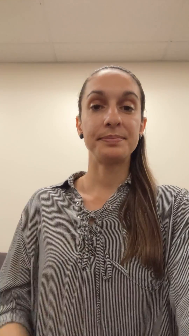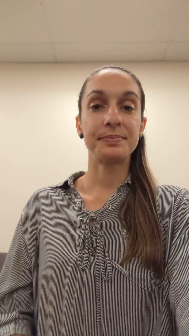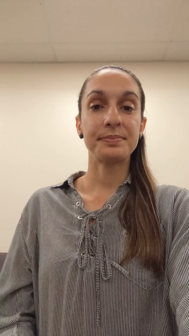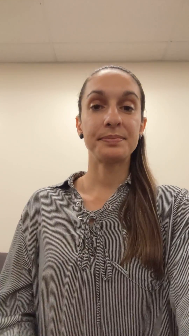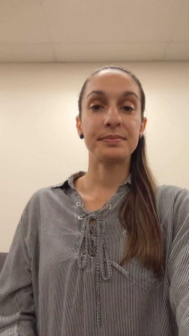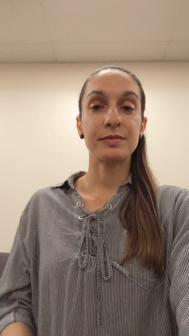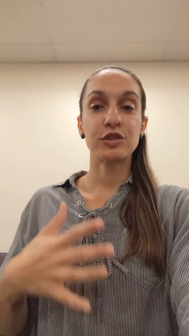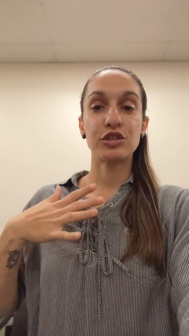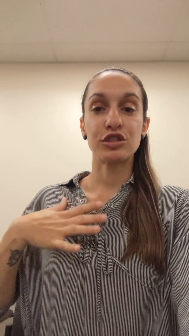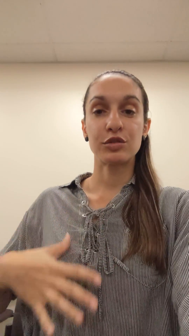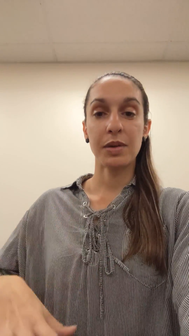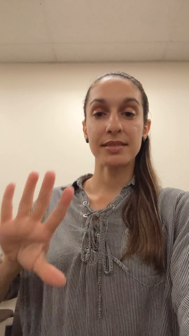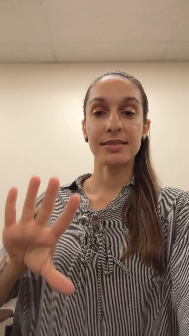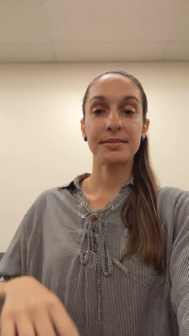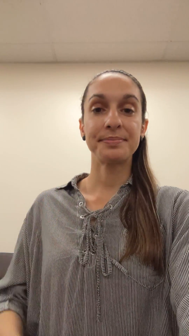dress